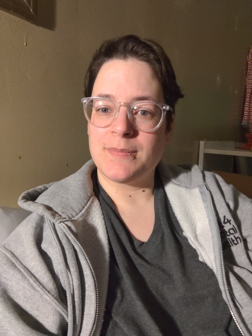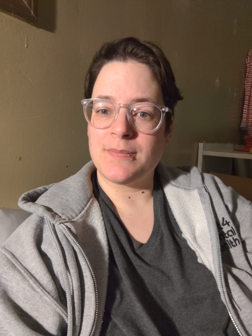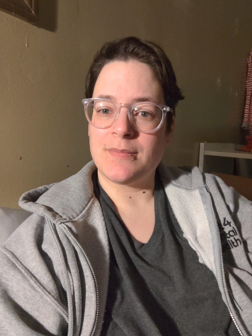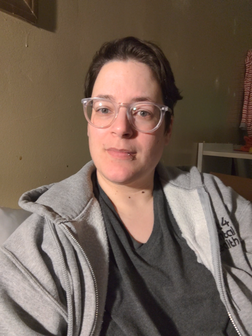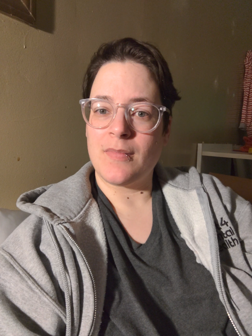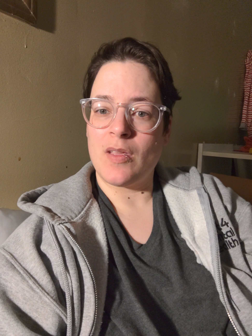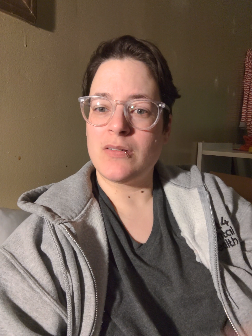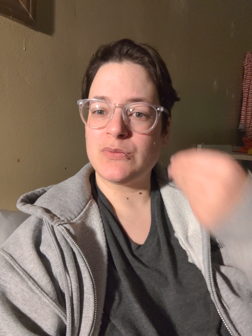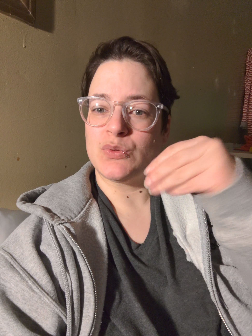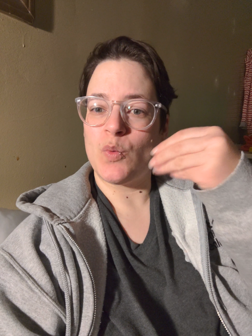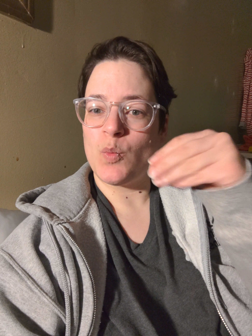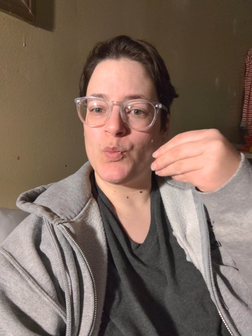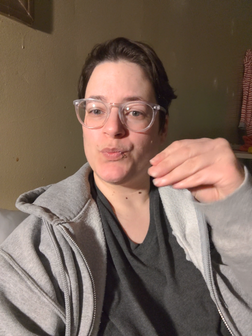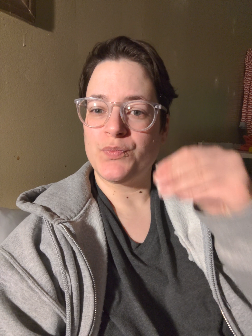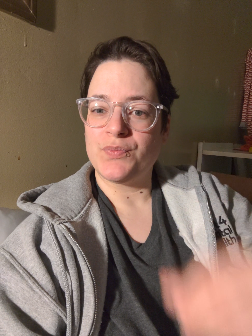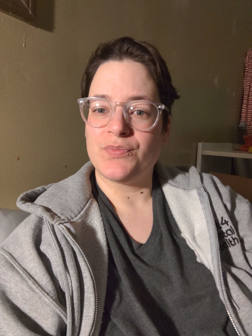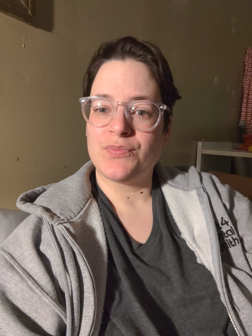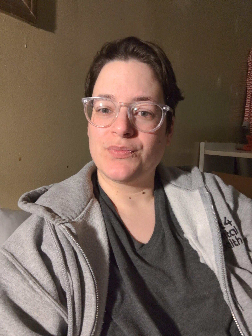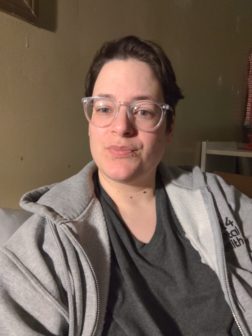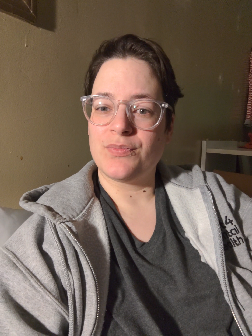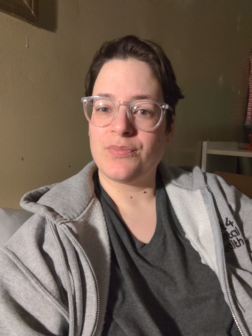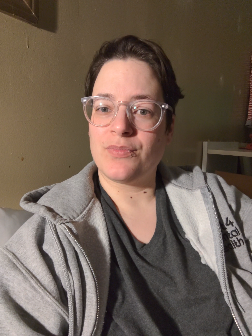store